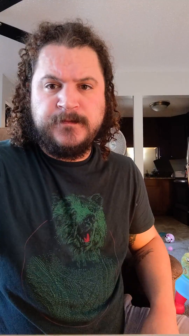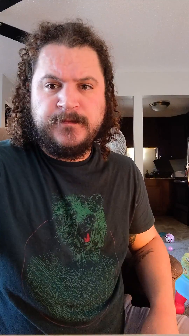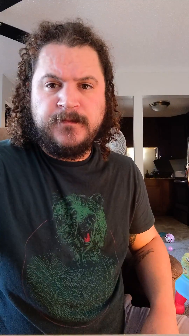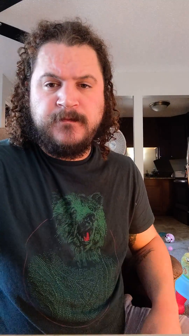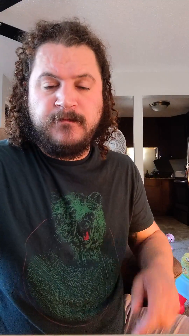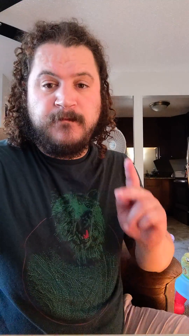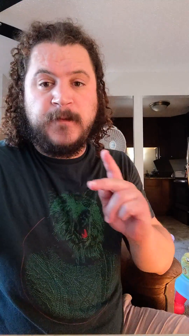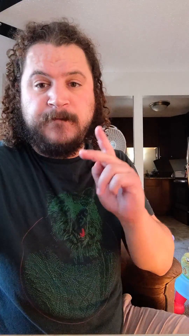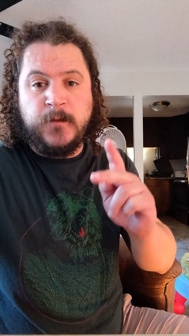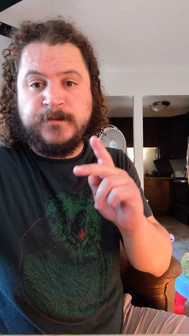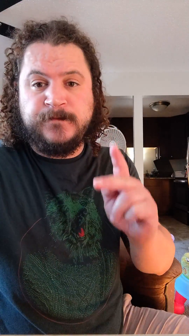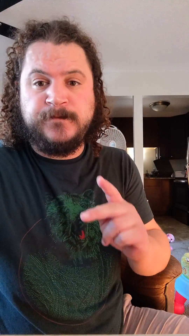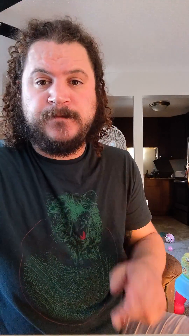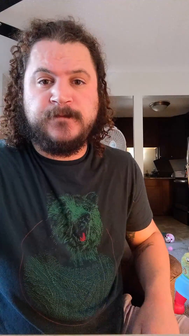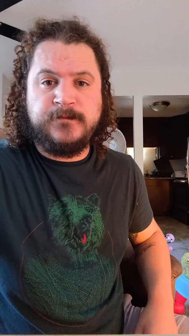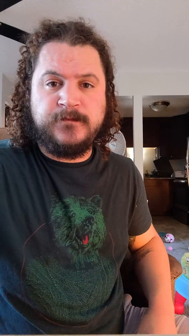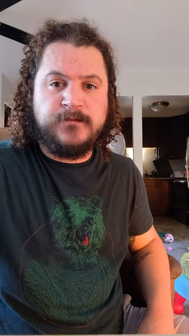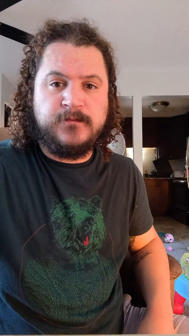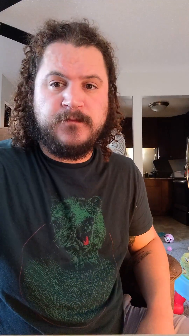people